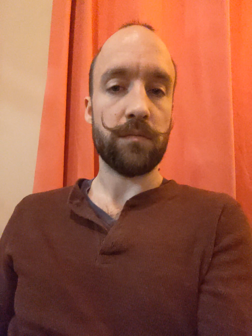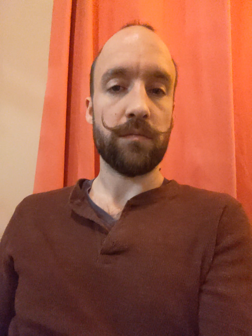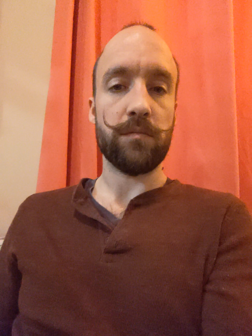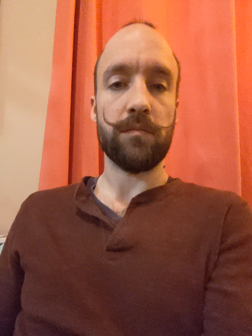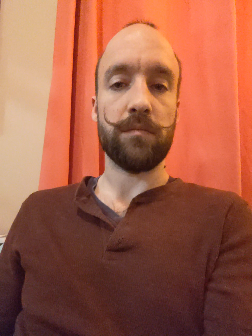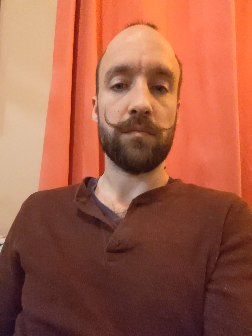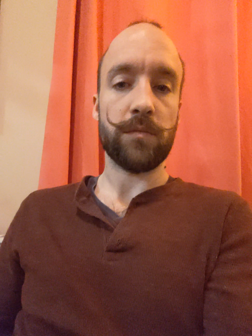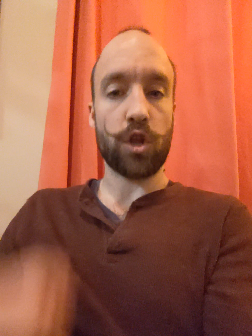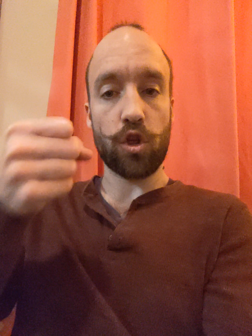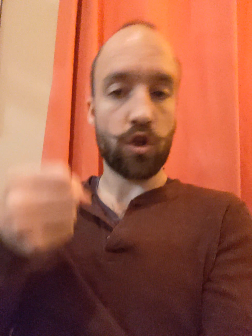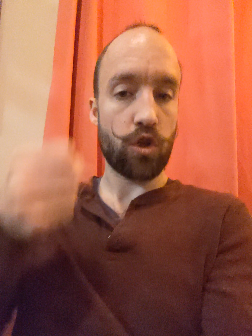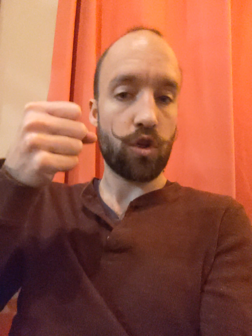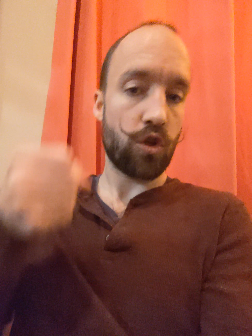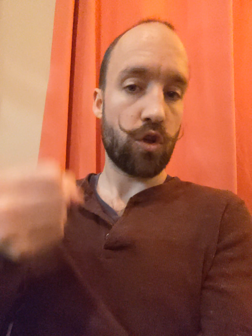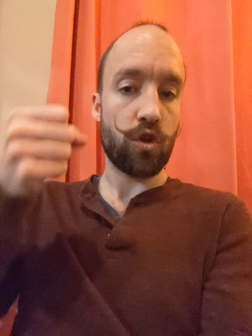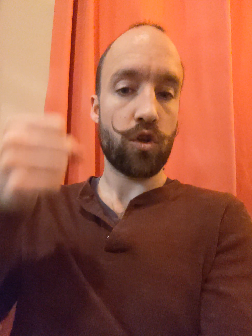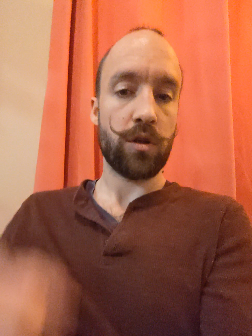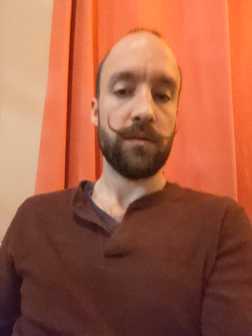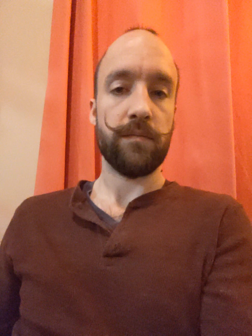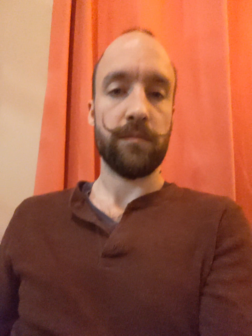car